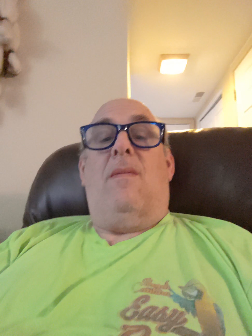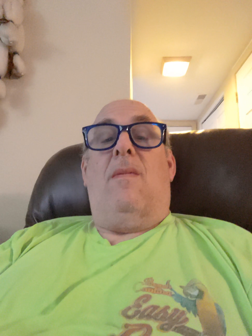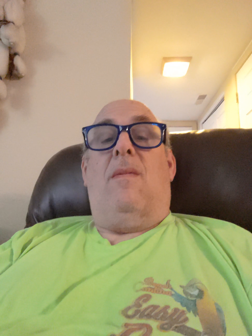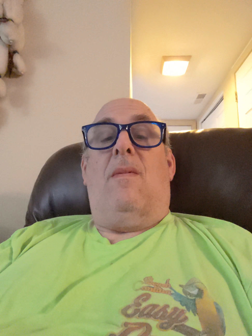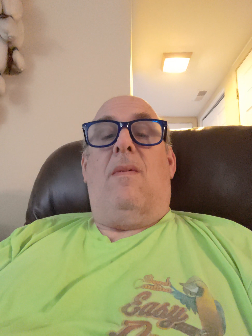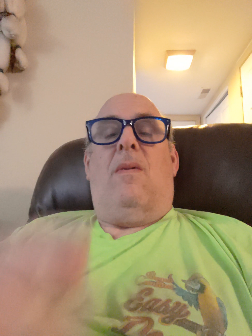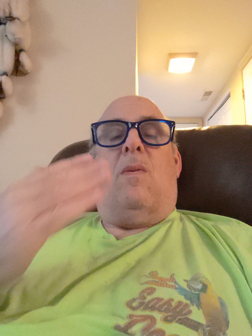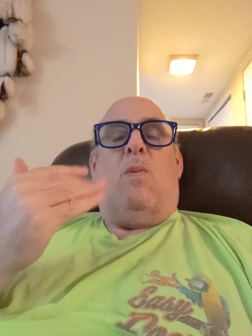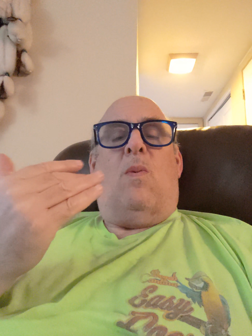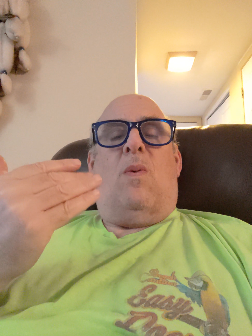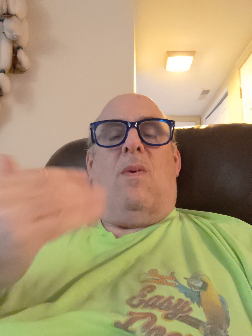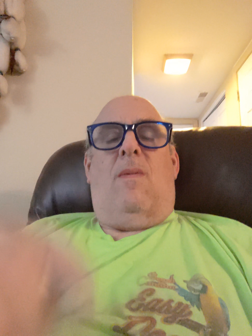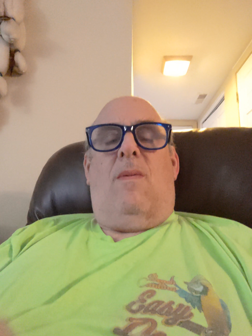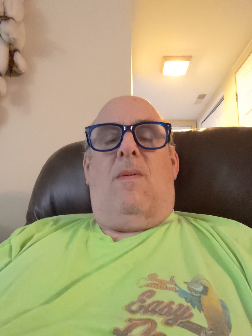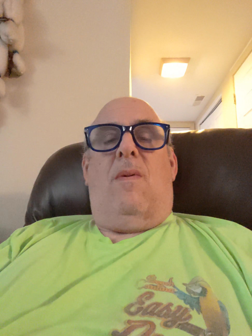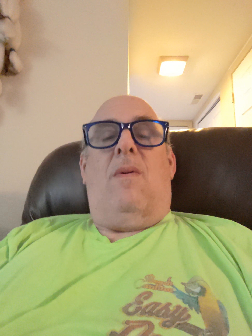wait